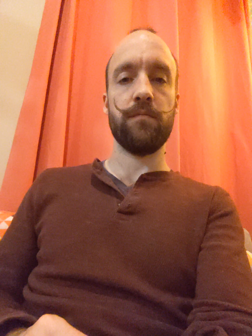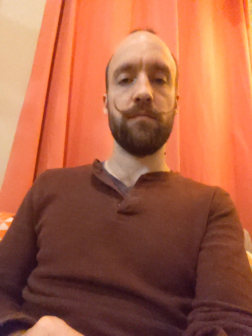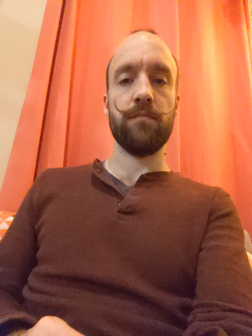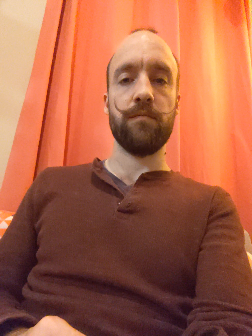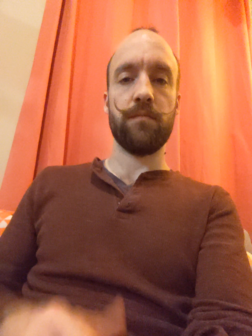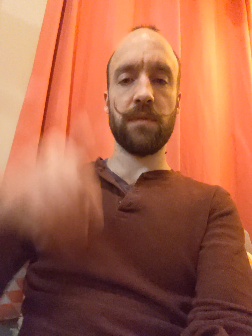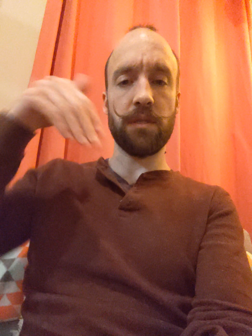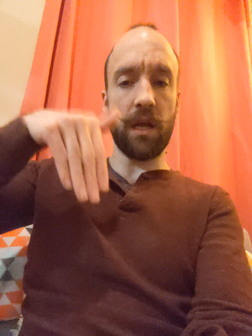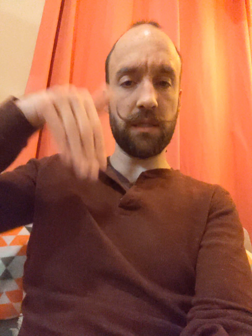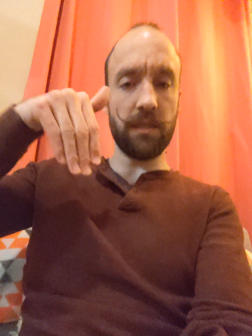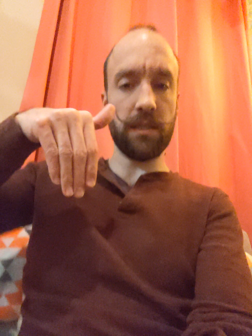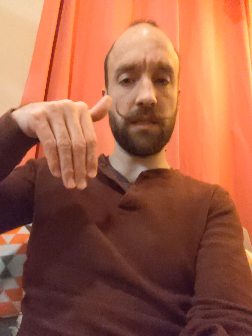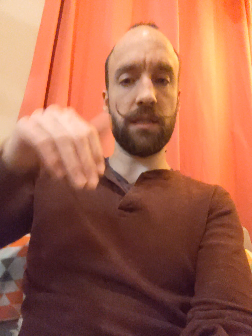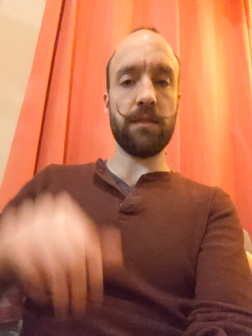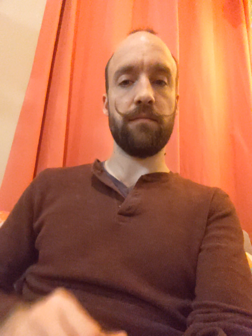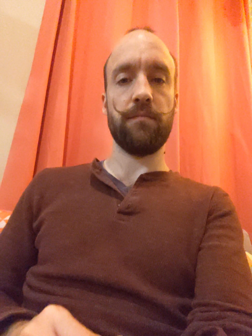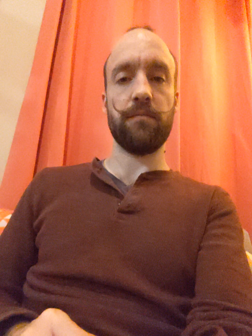night